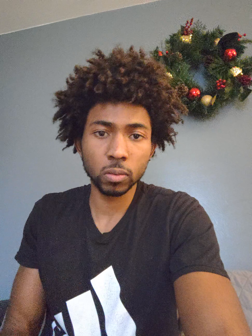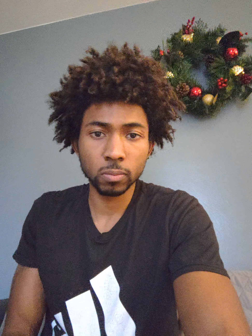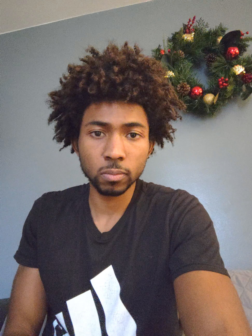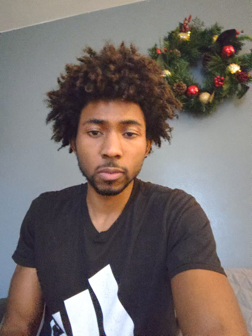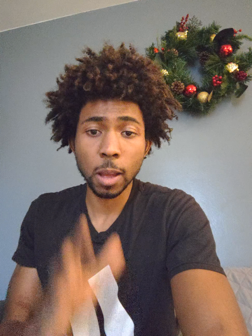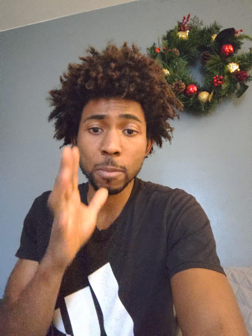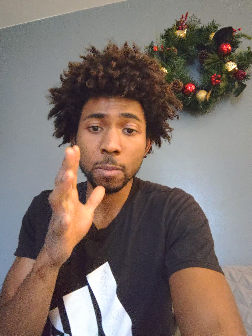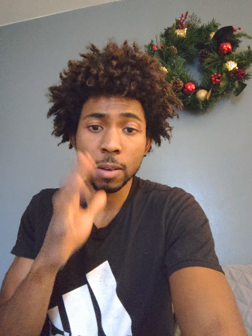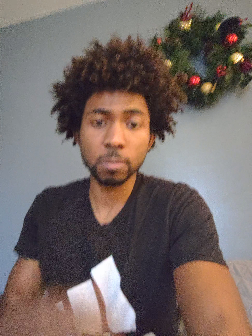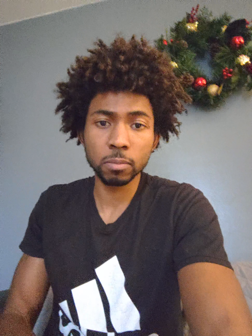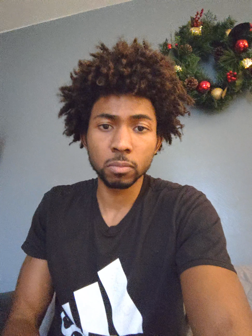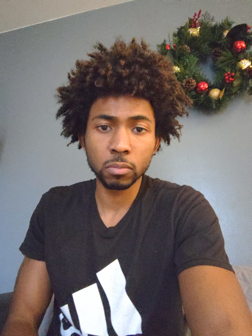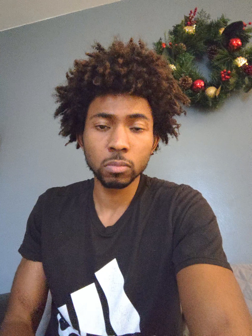mom